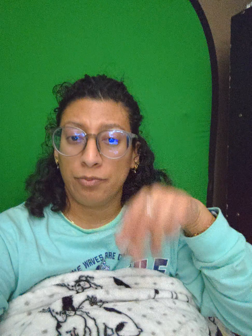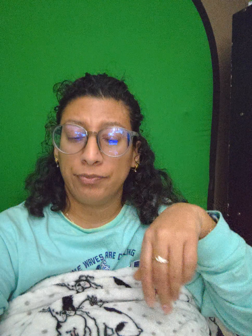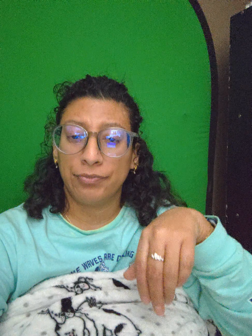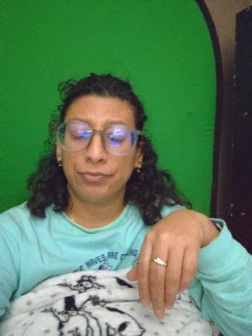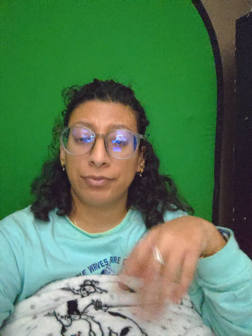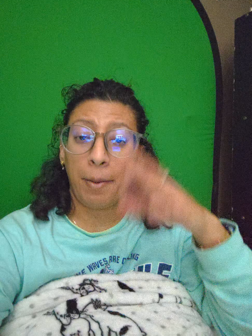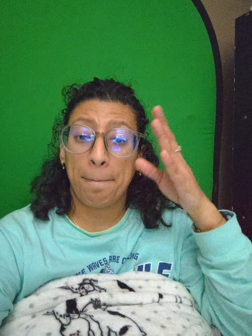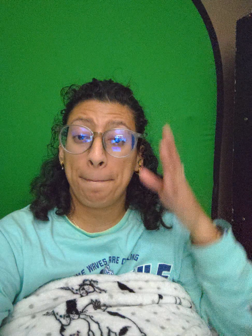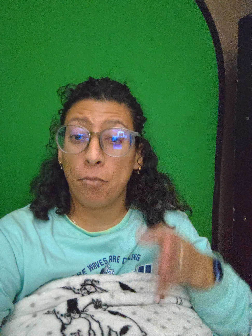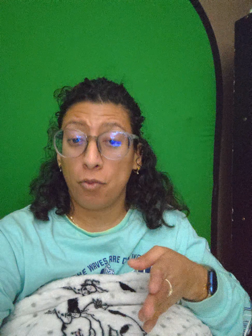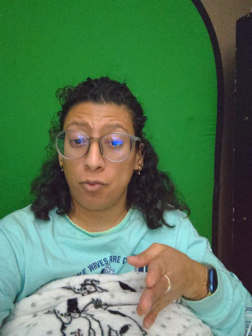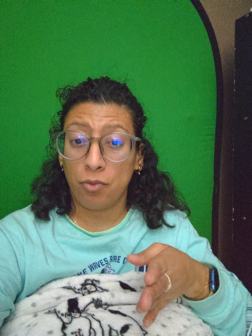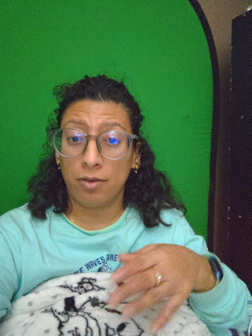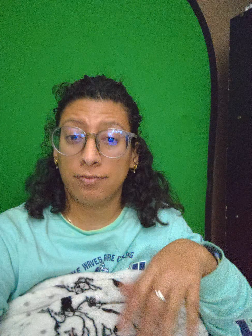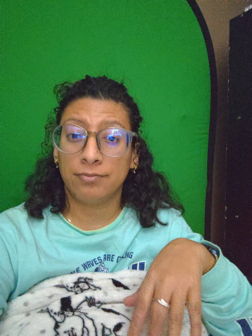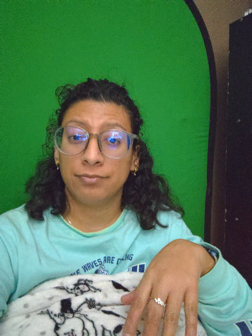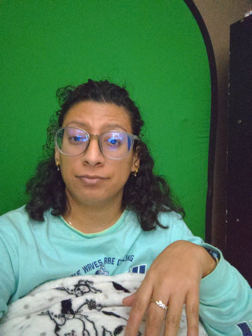person